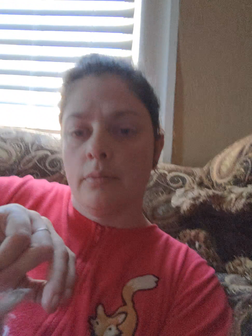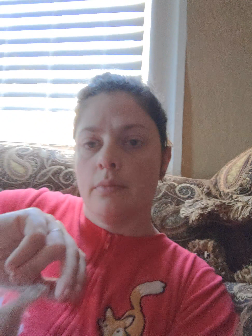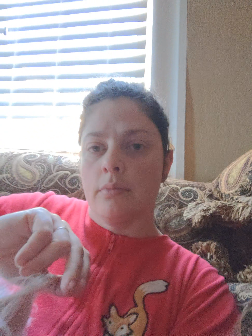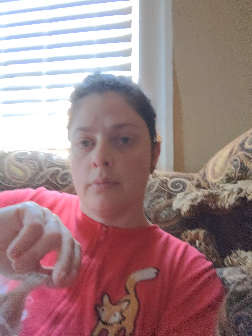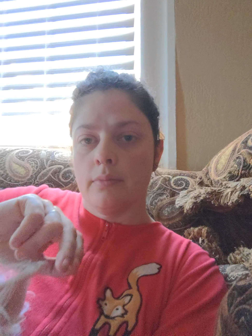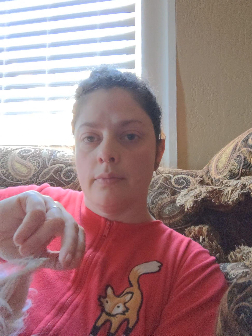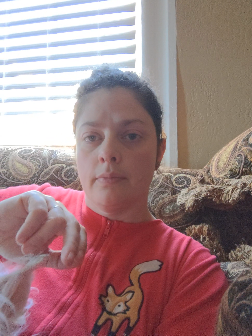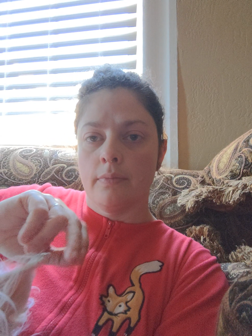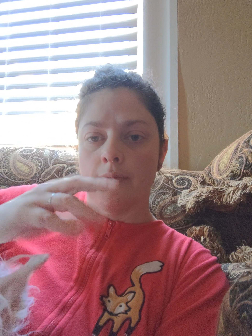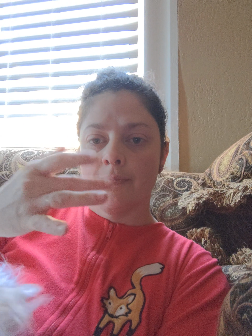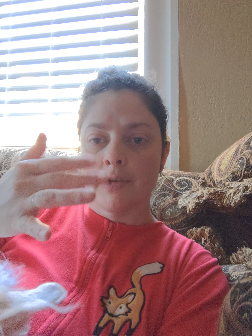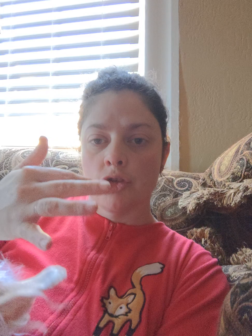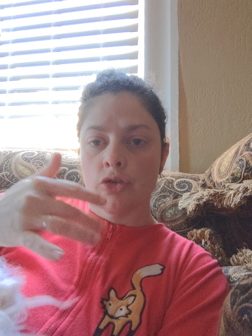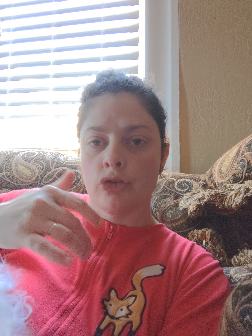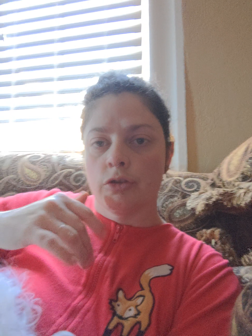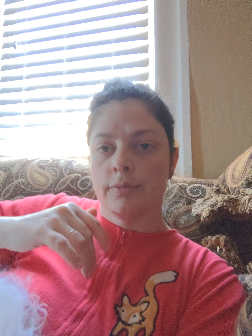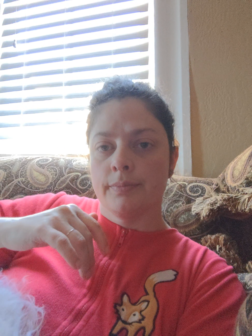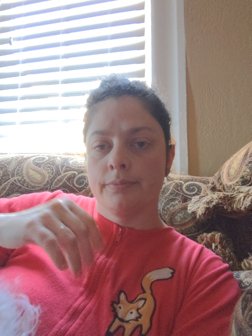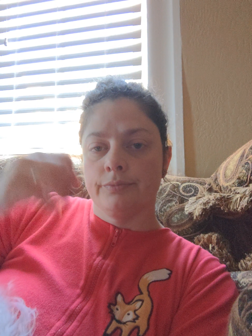finger